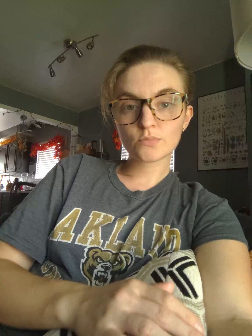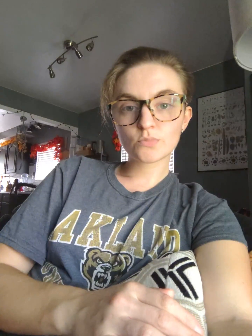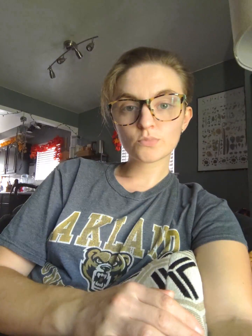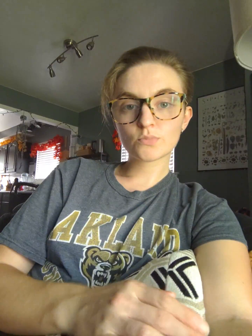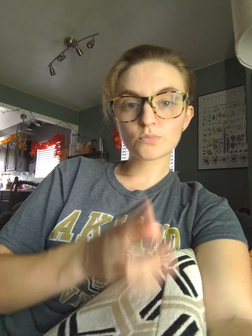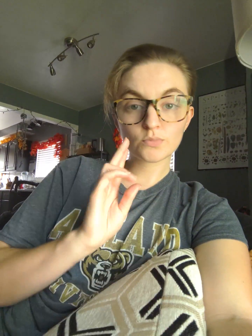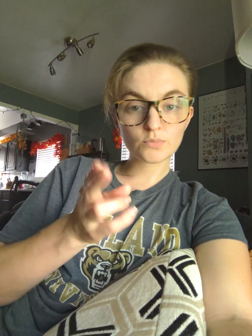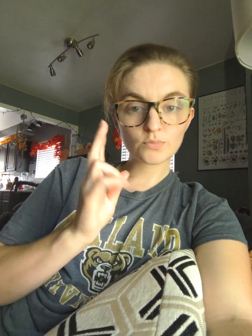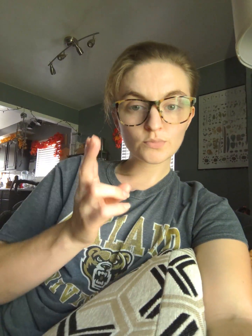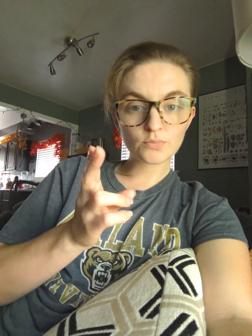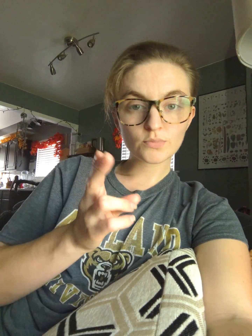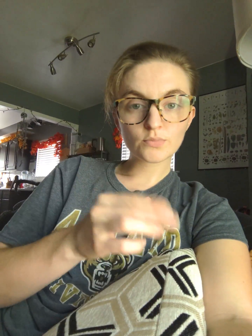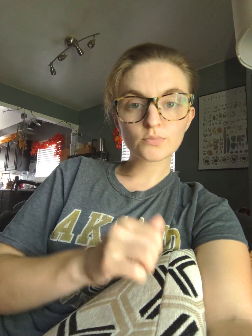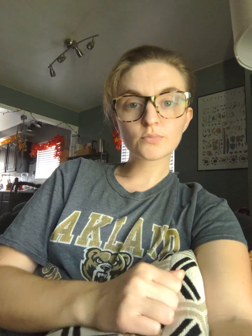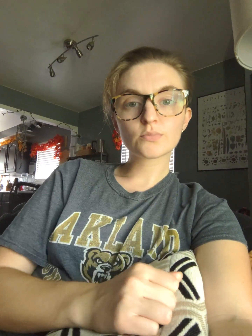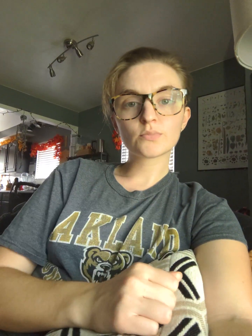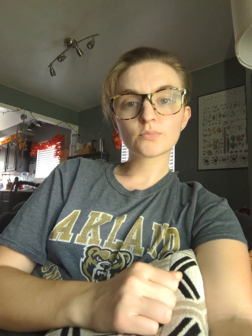hurry